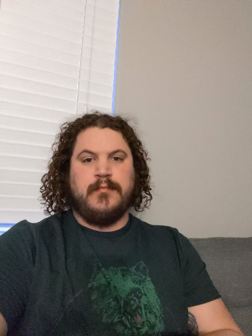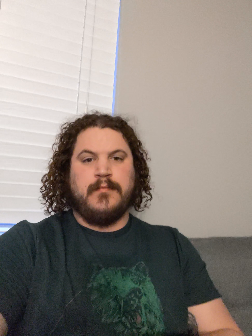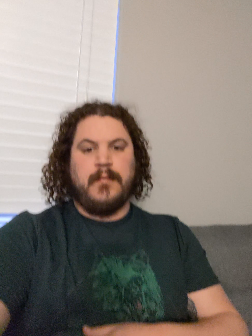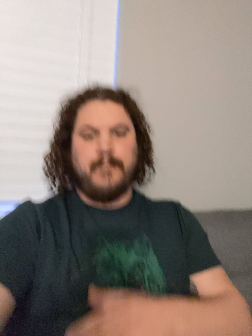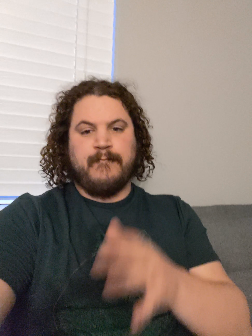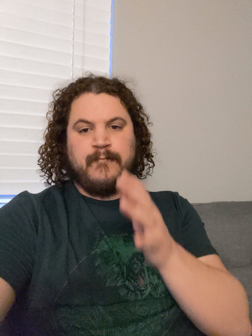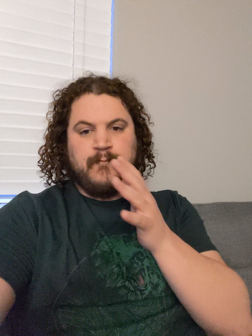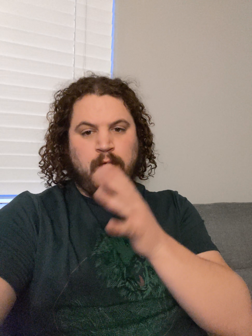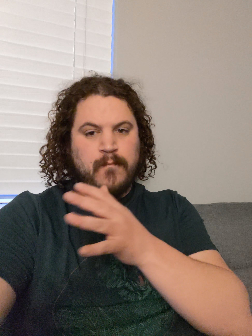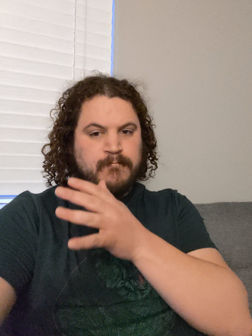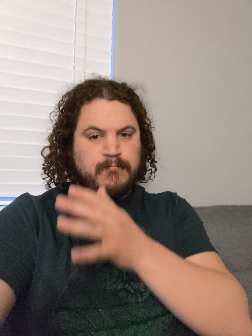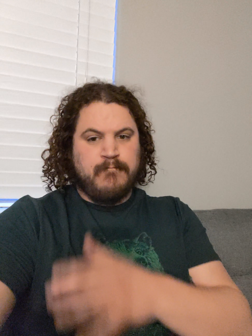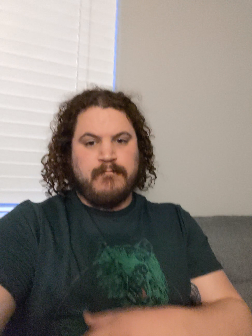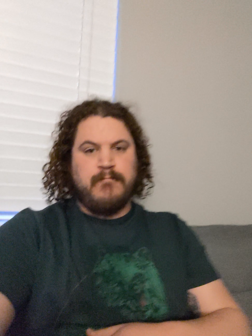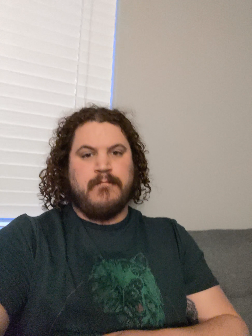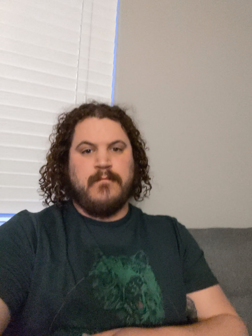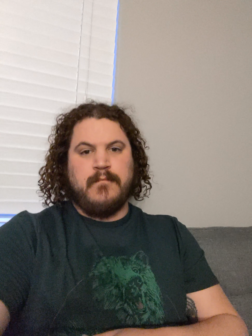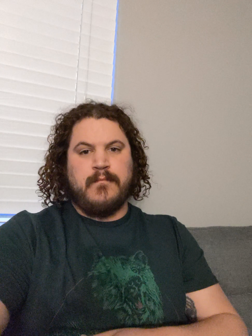farm